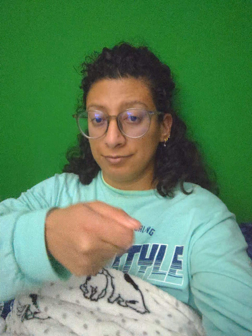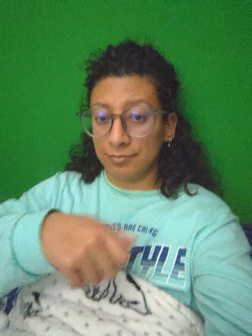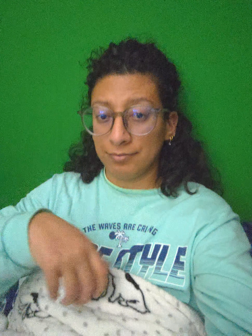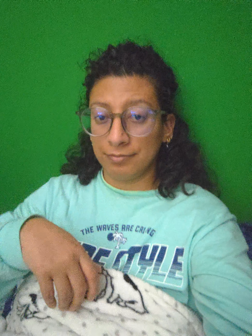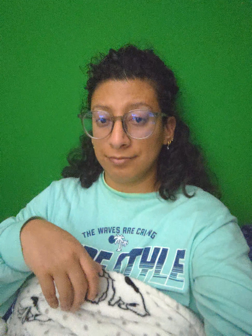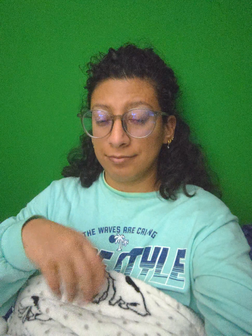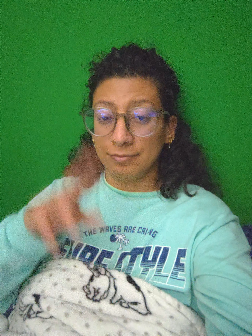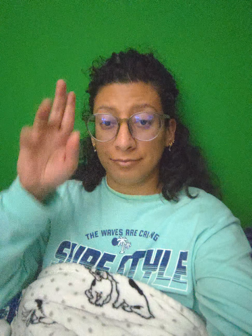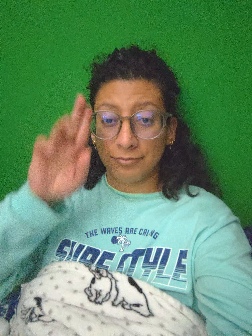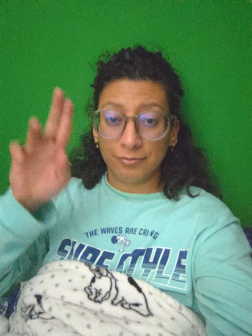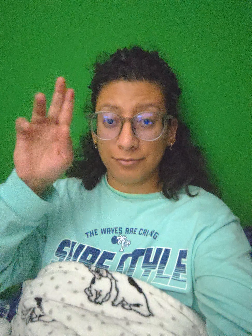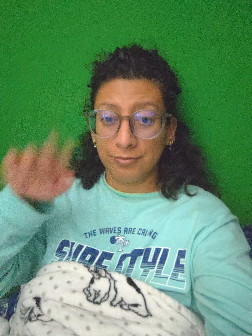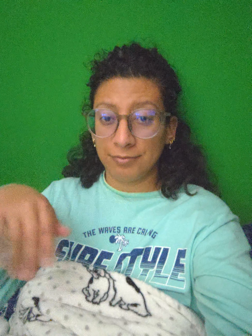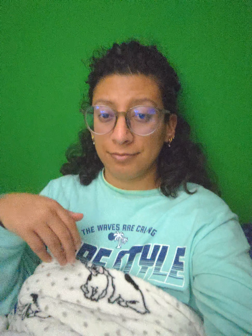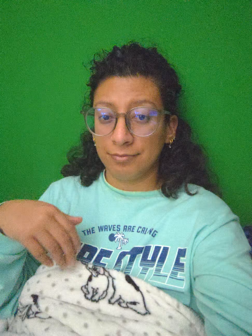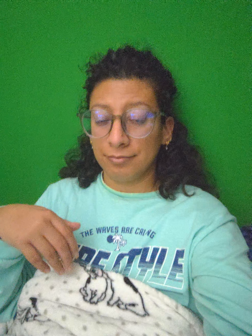uncle